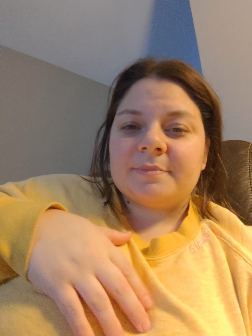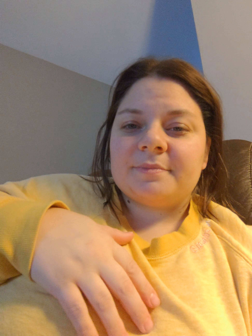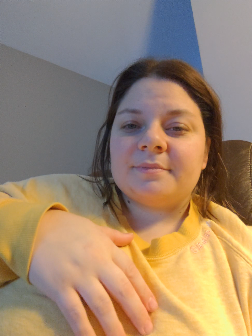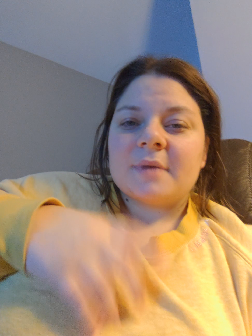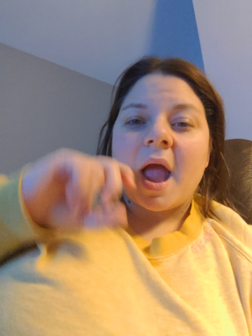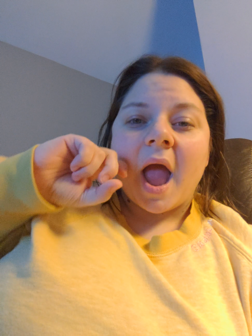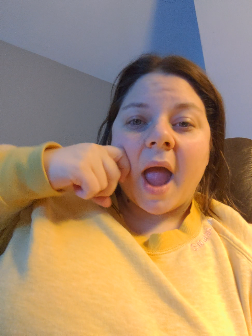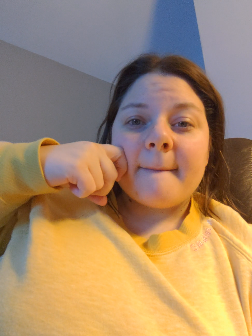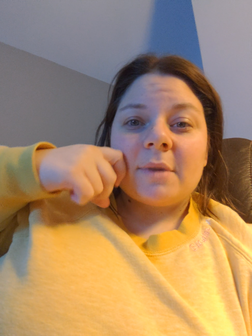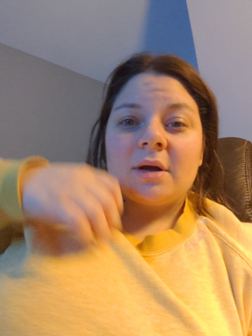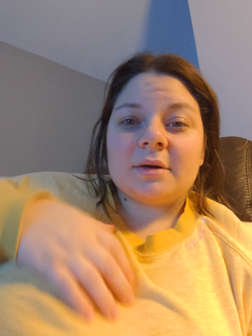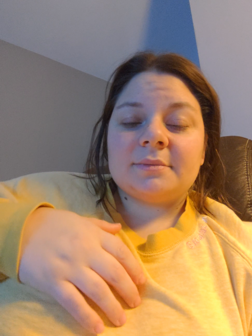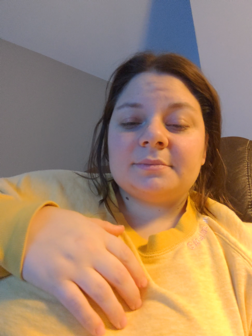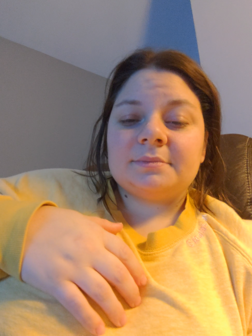apple